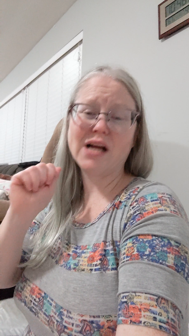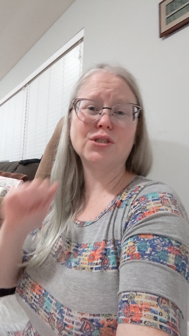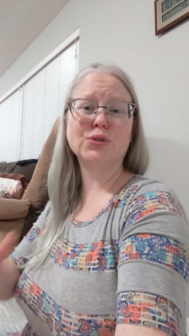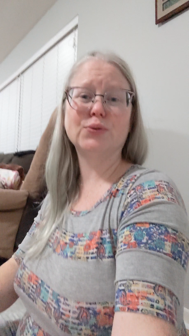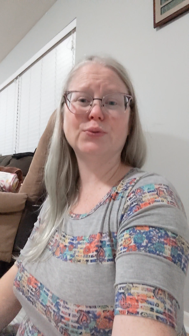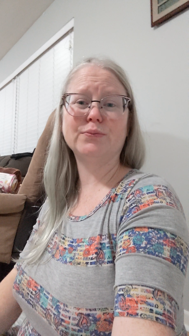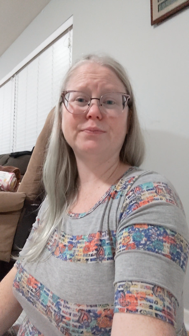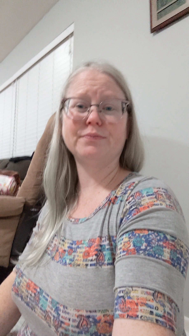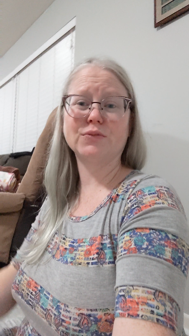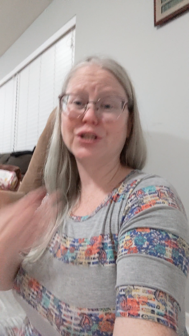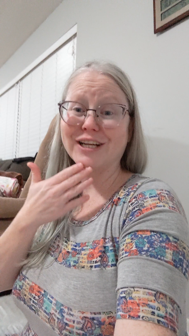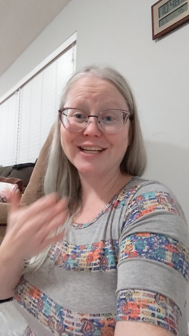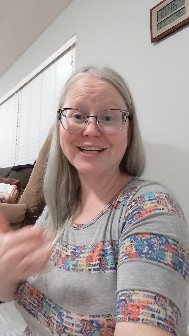good